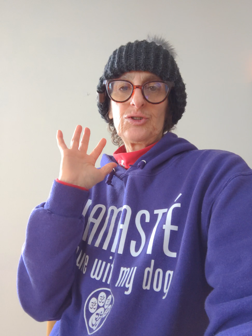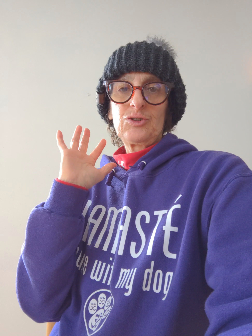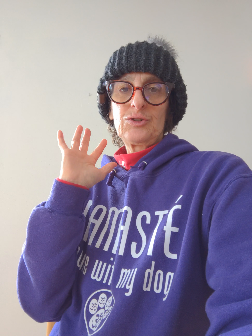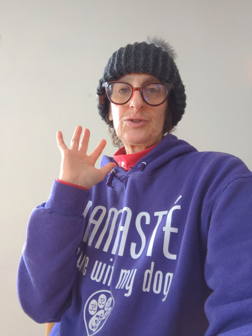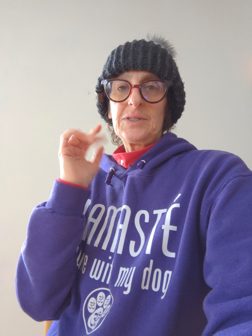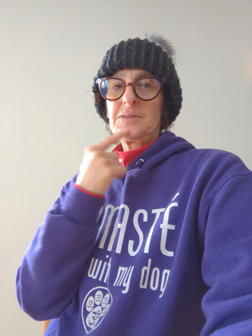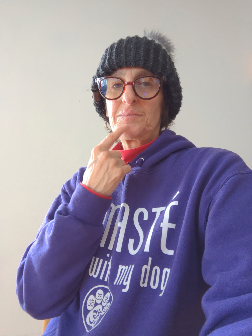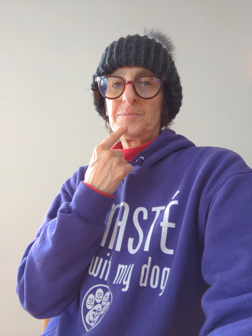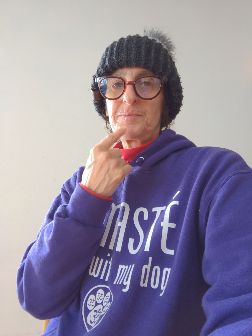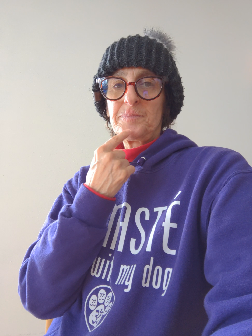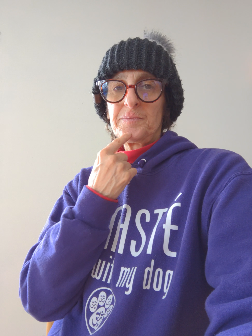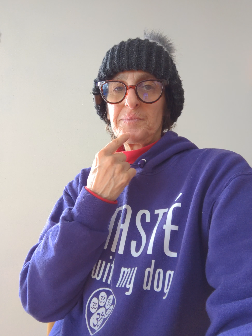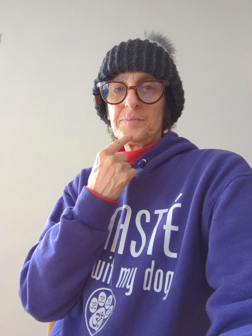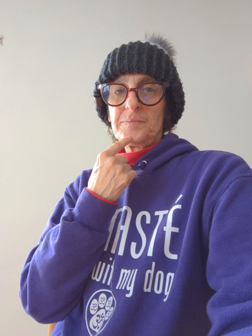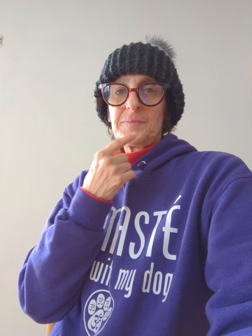say